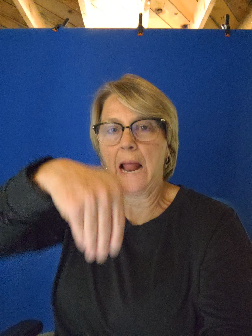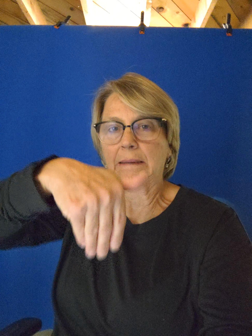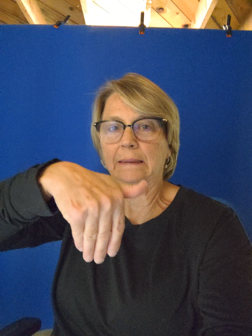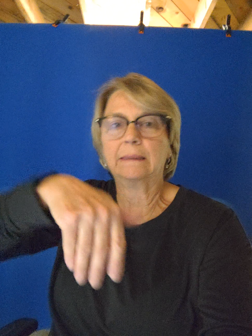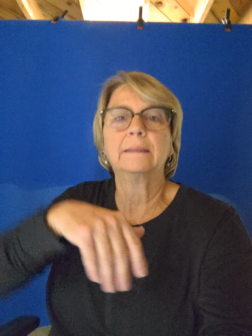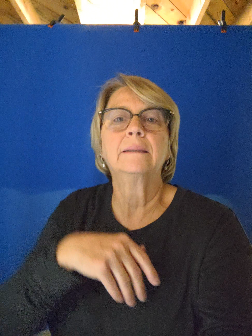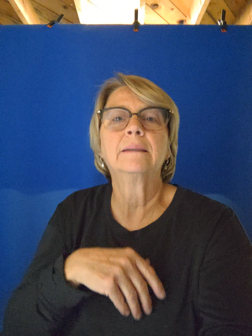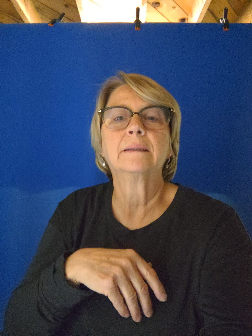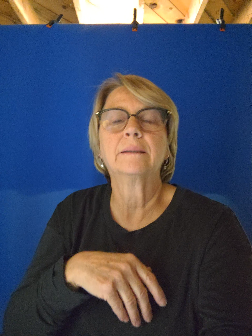night